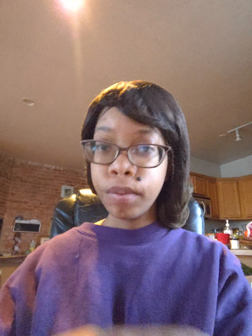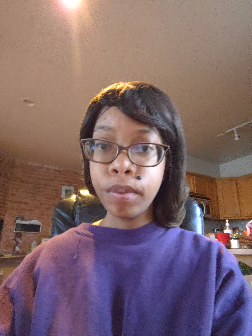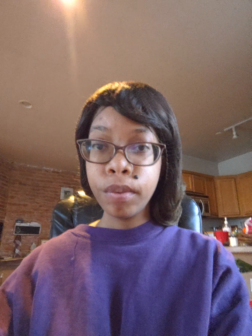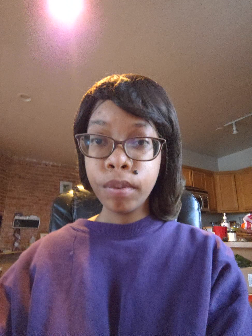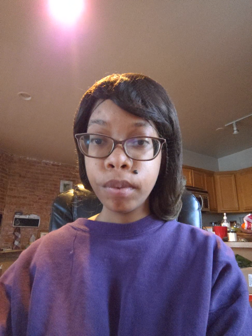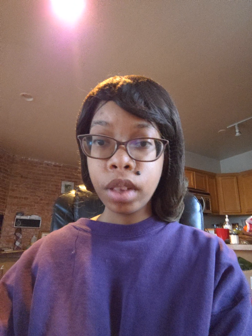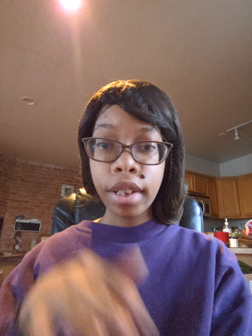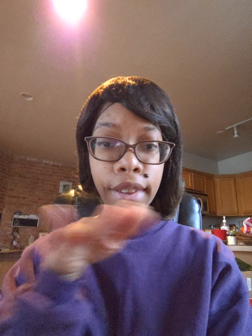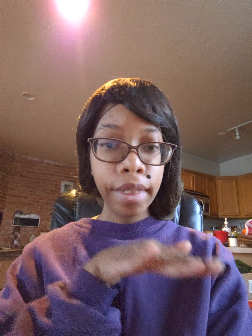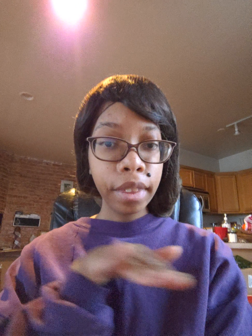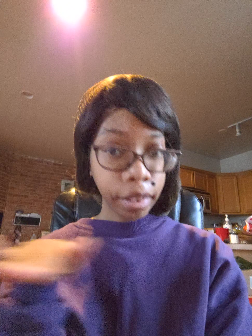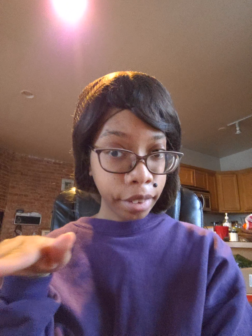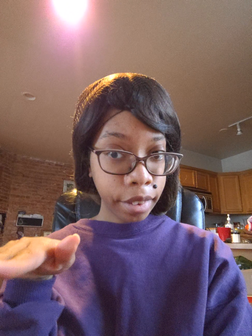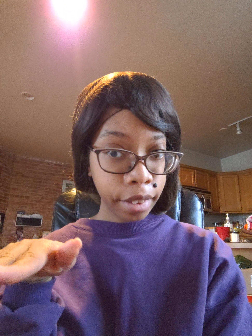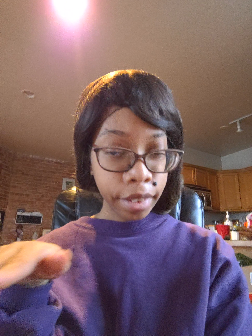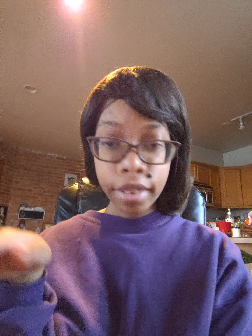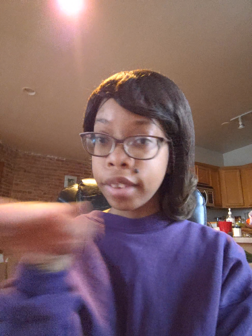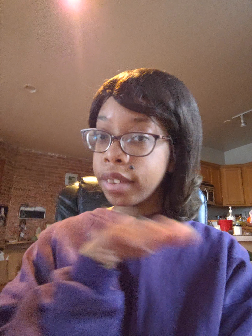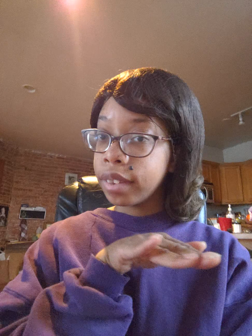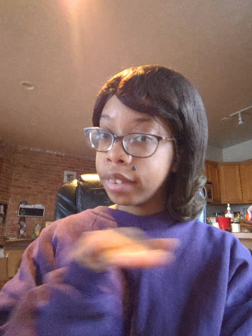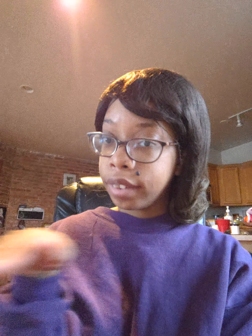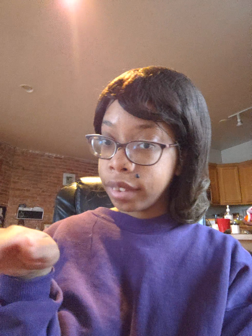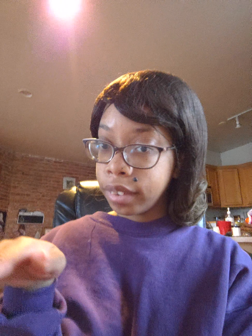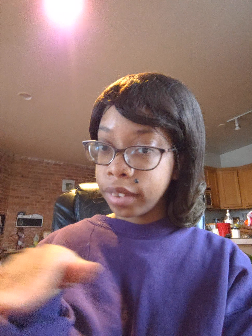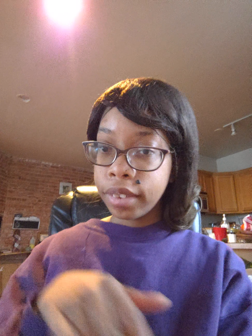clean